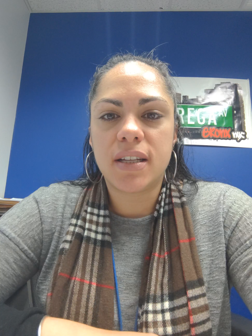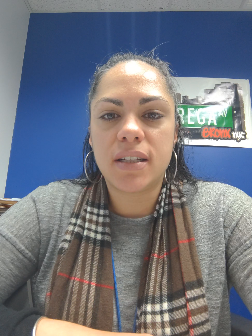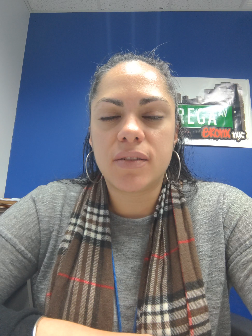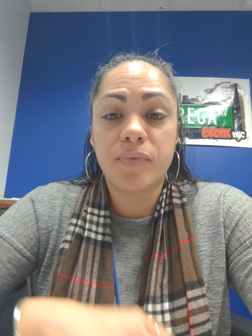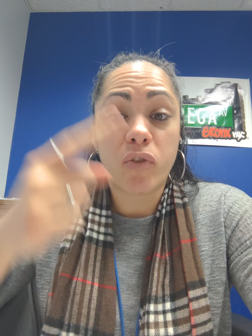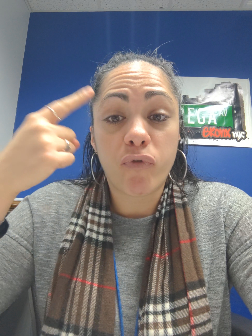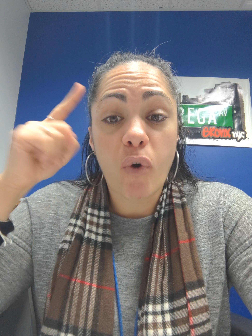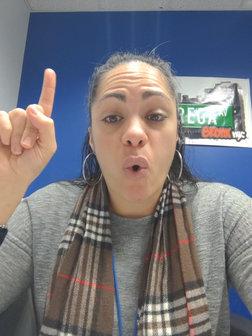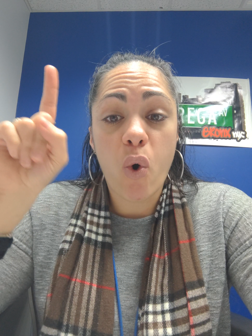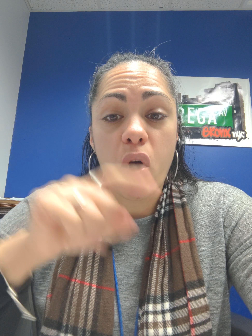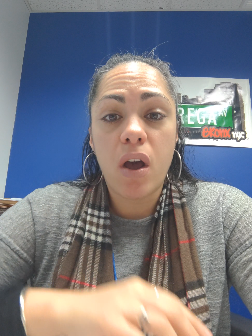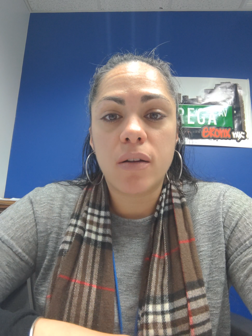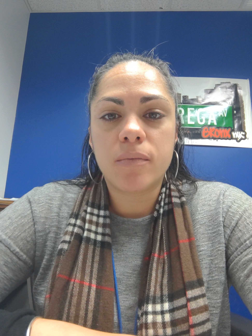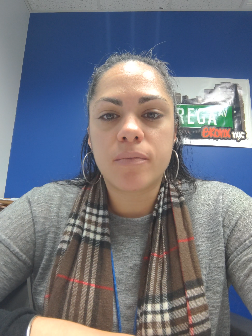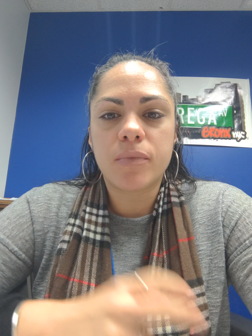for